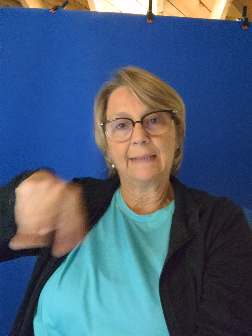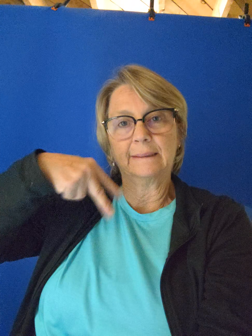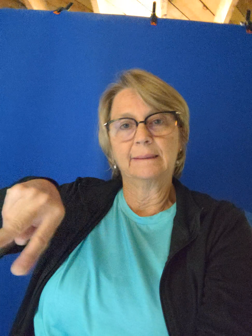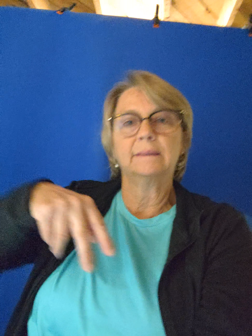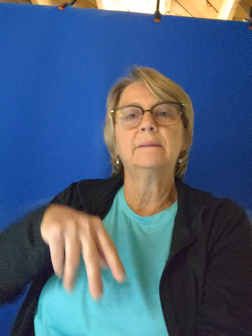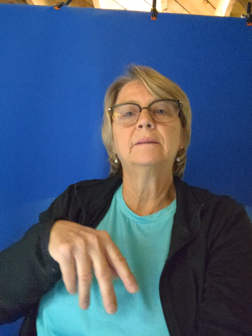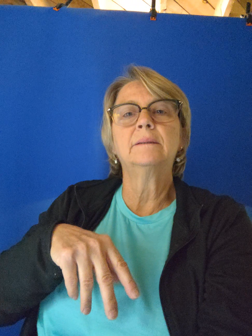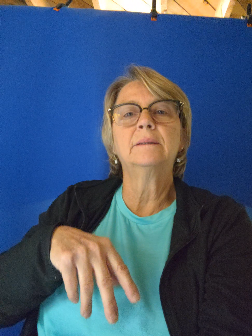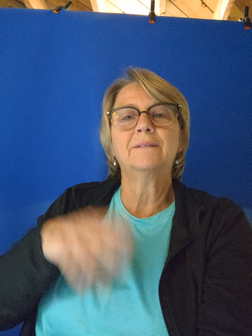dance